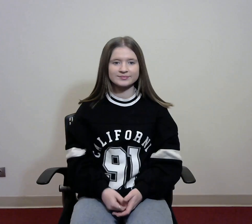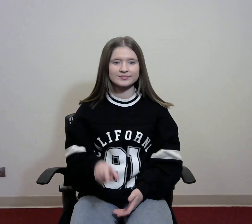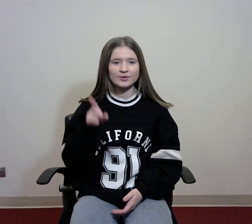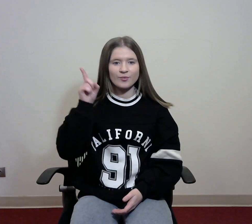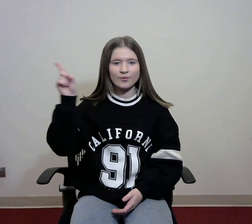O